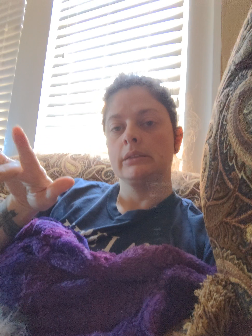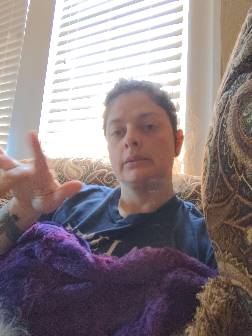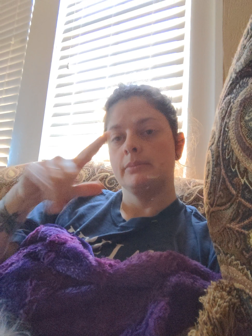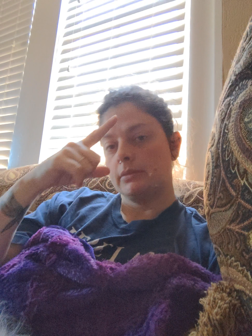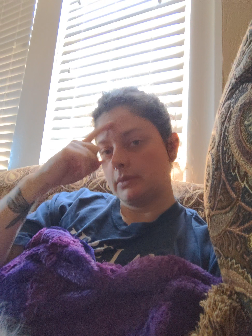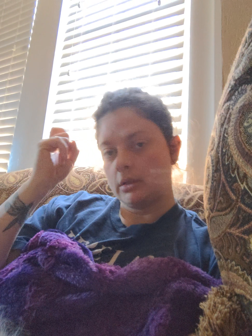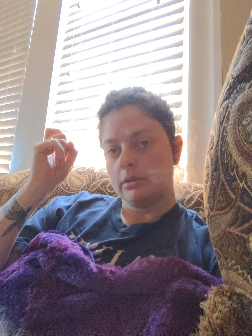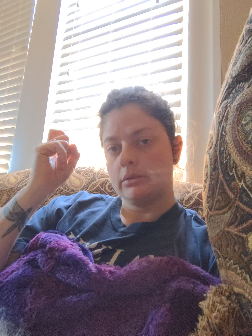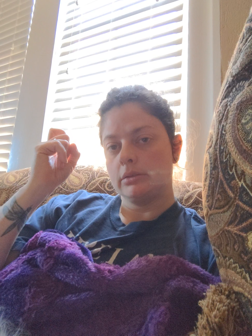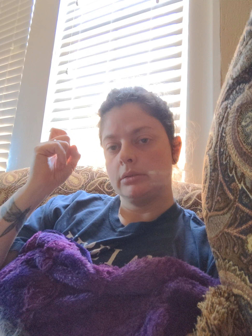because